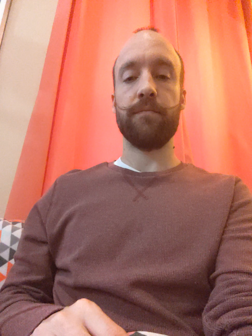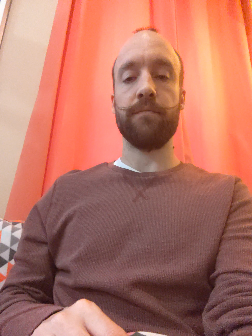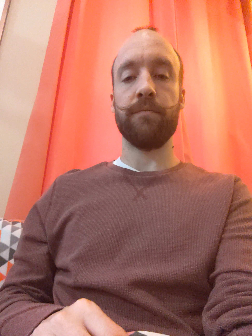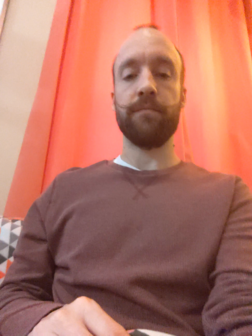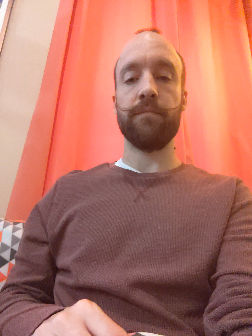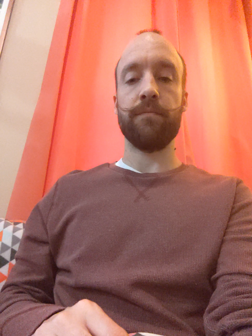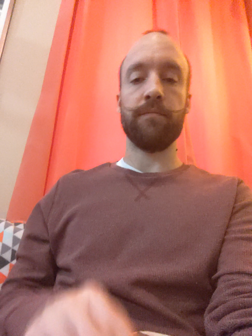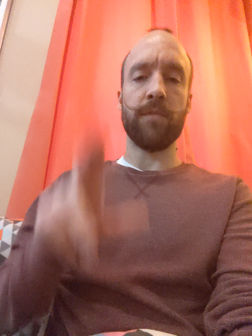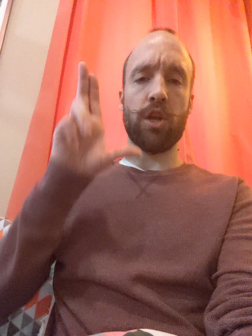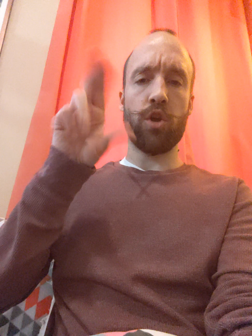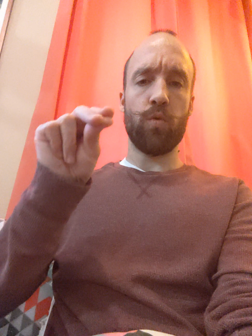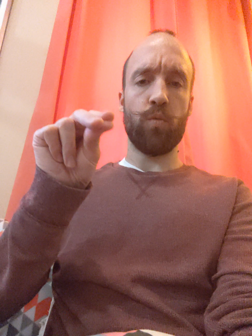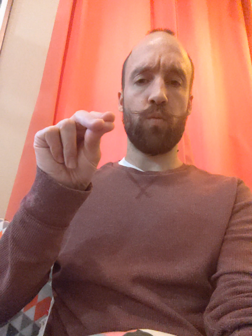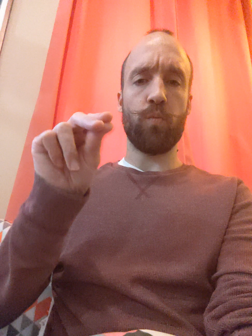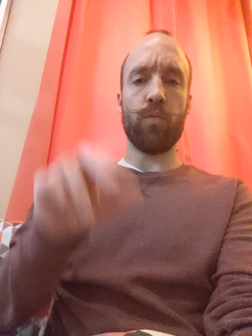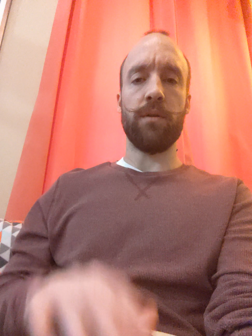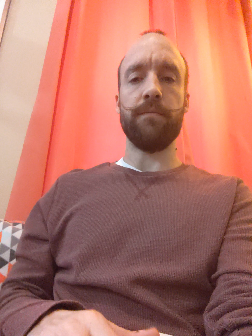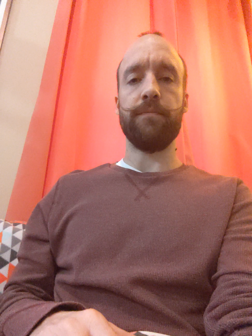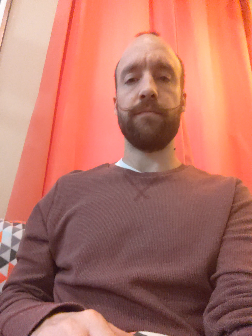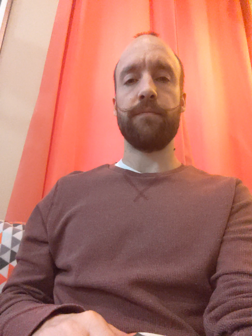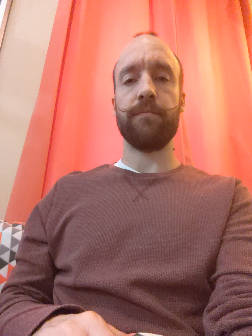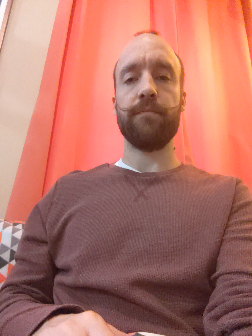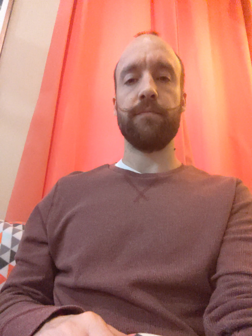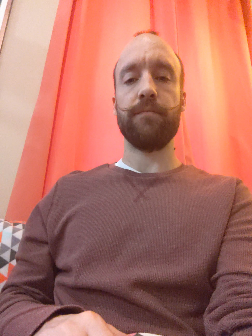no